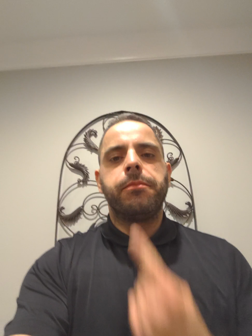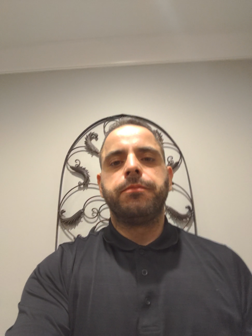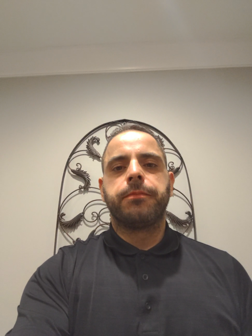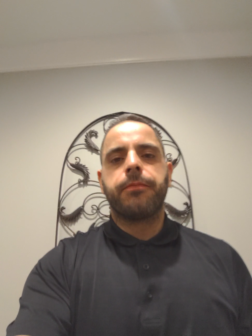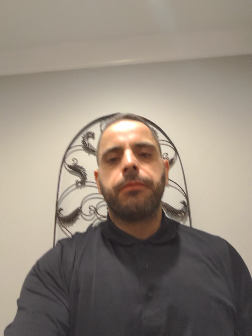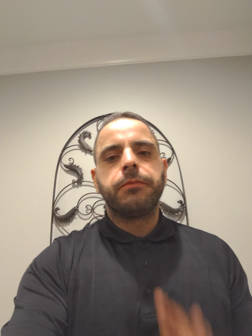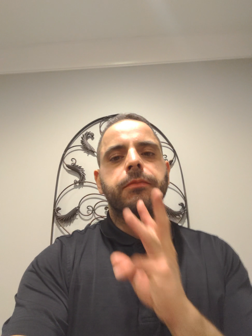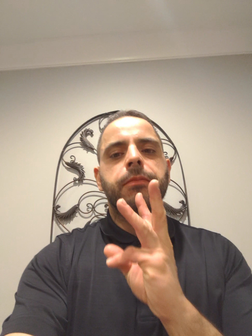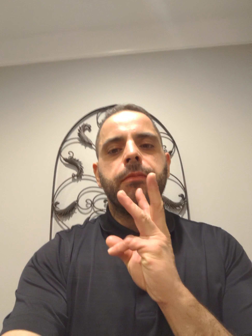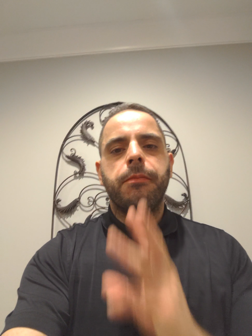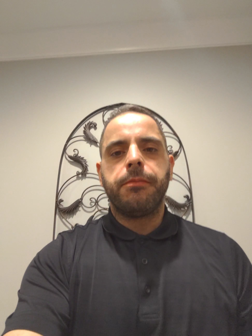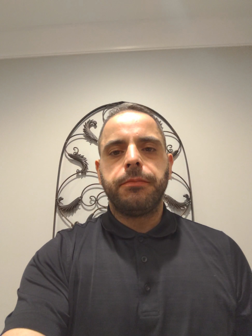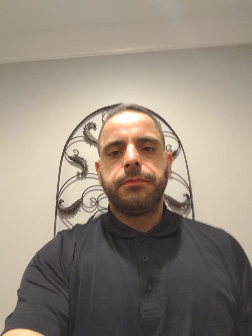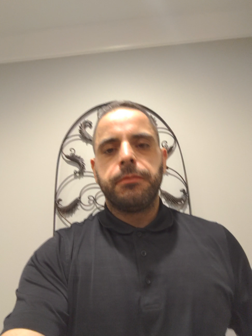water